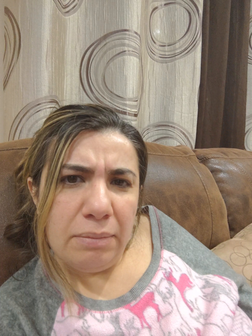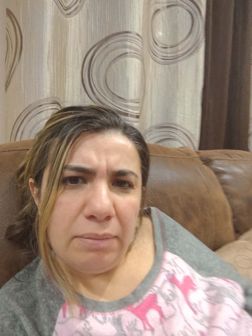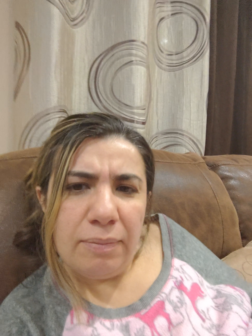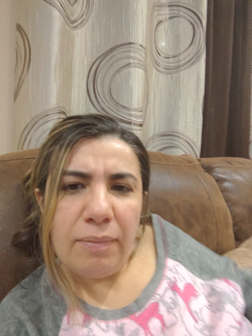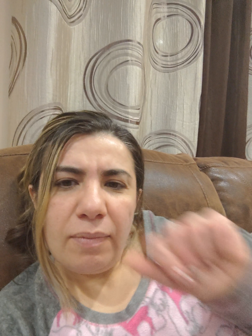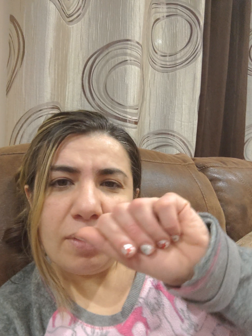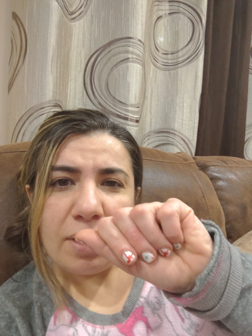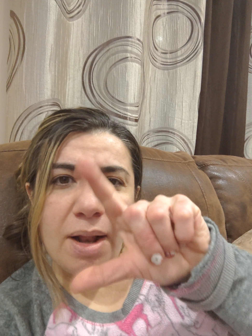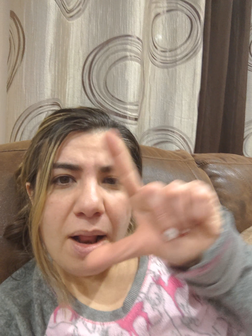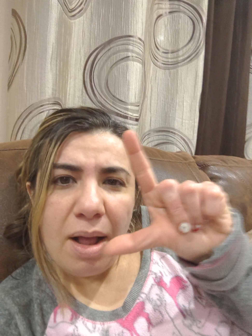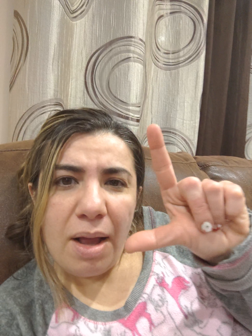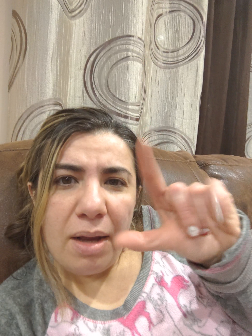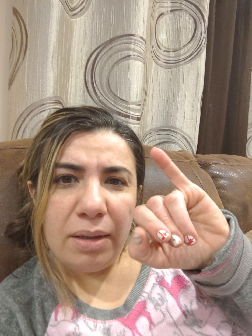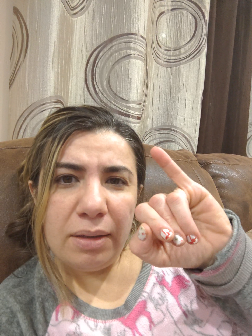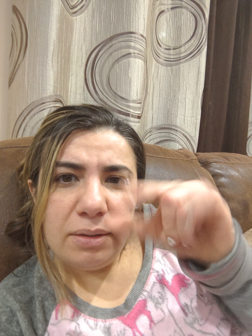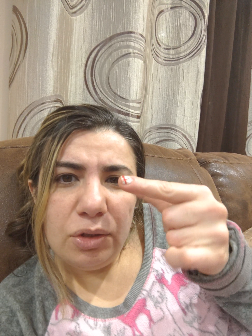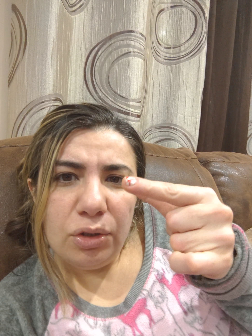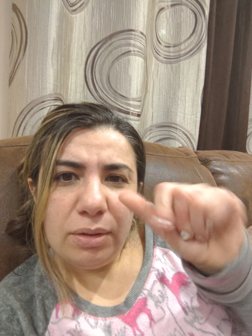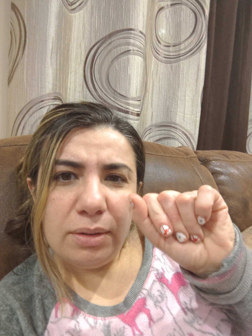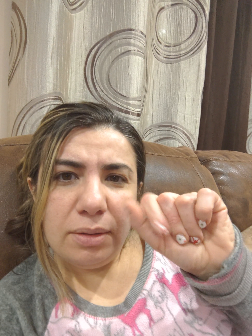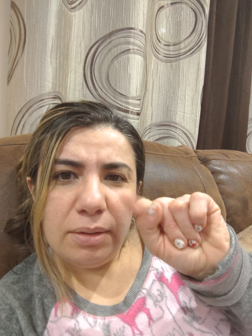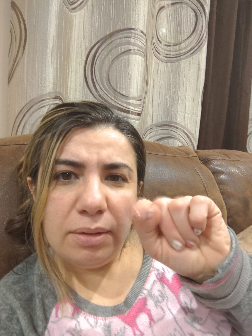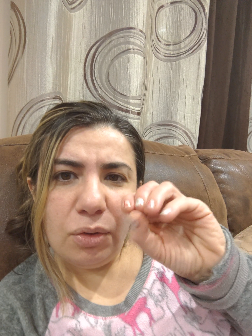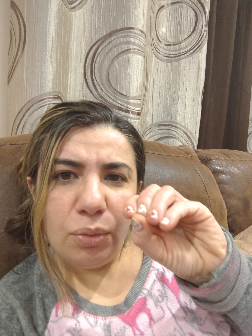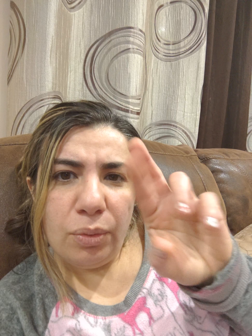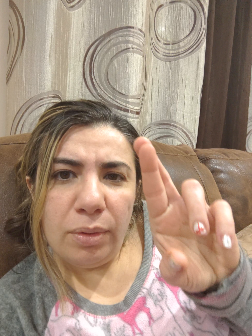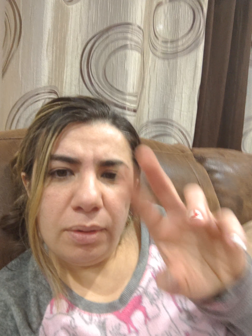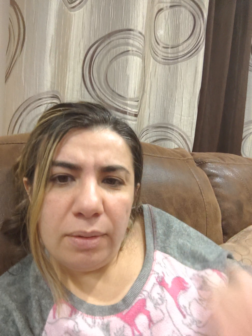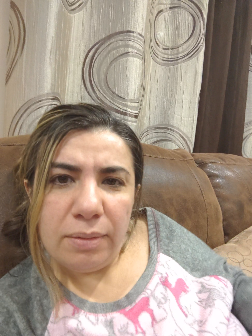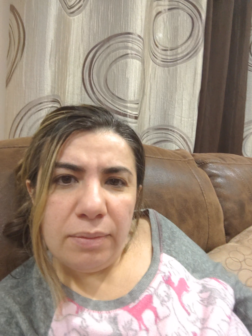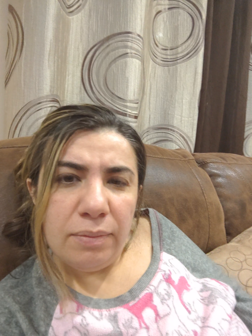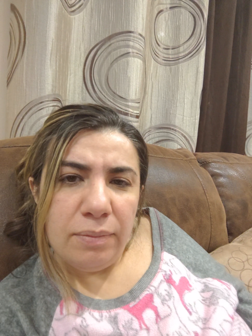alligator